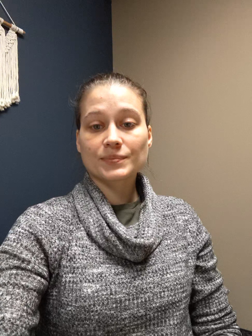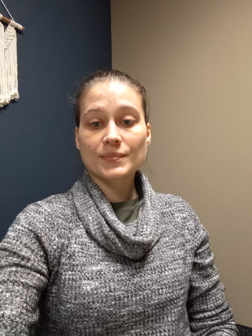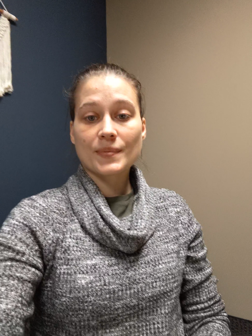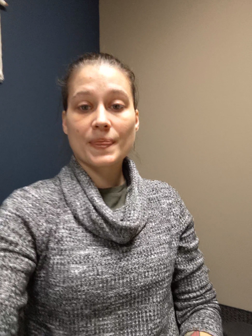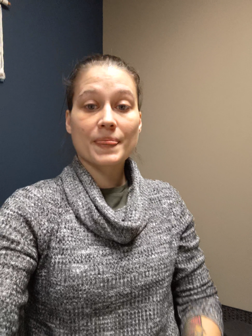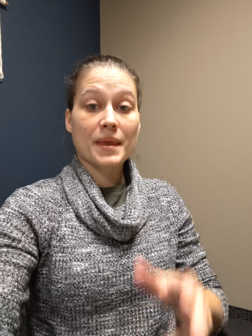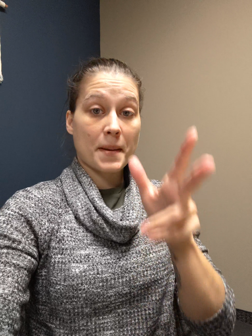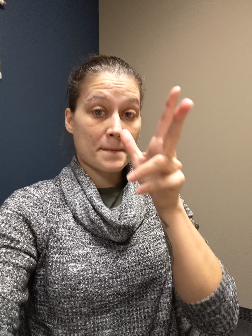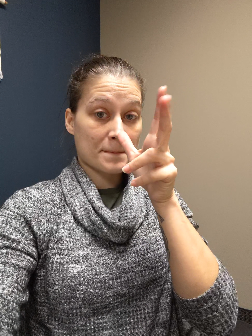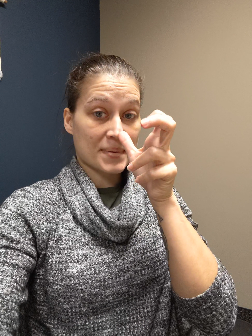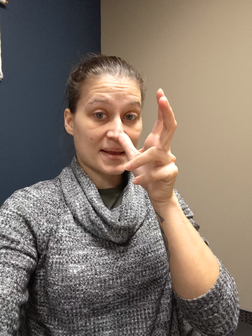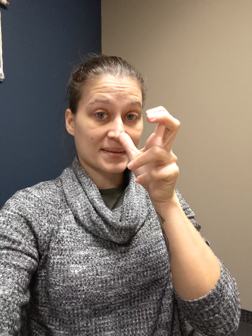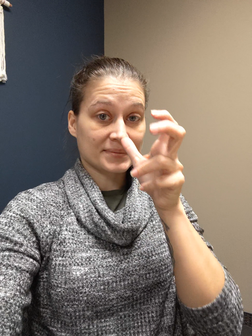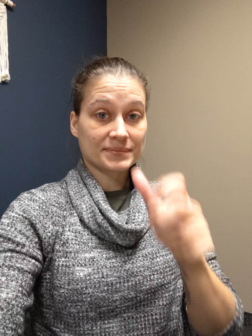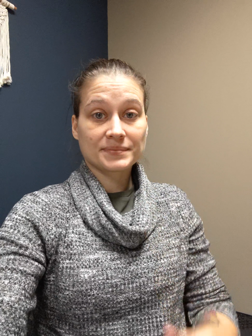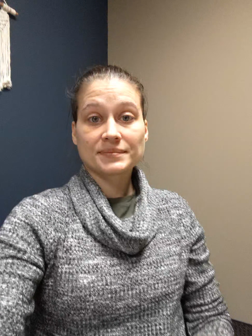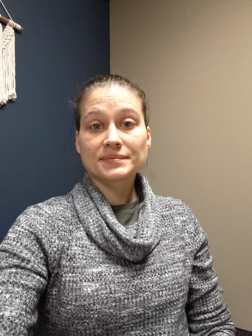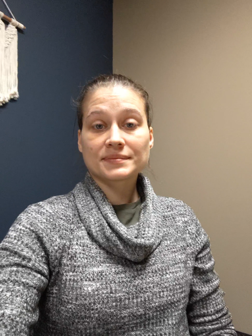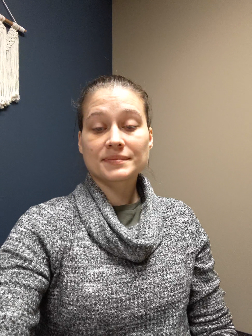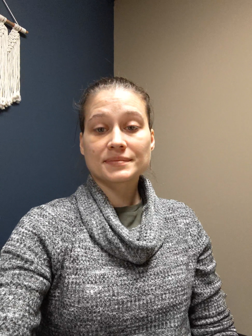bug